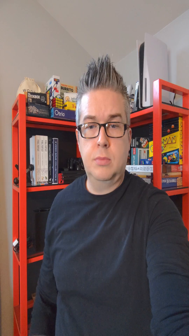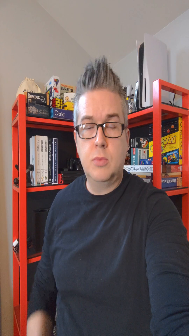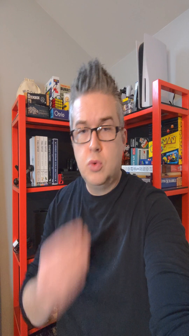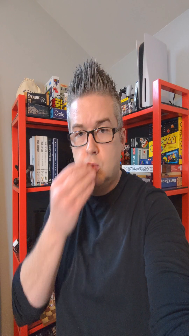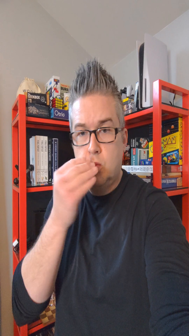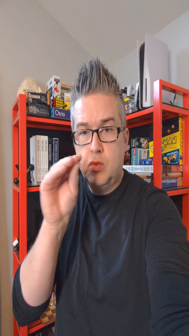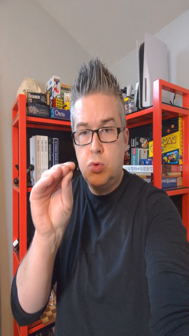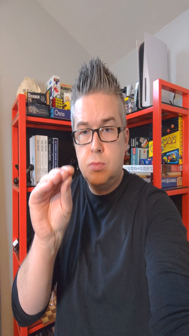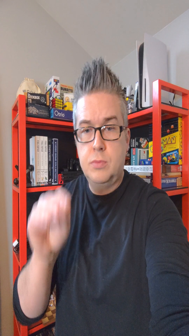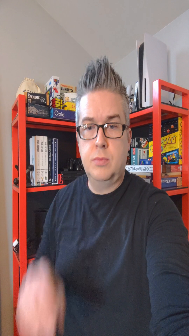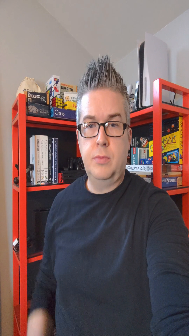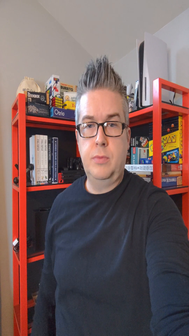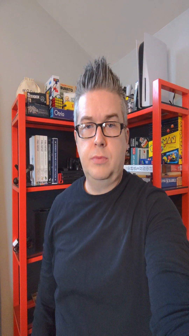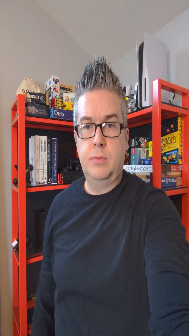kiss